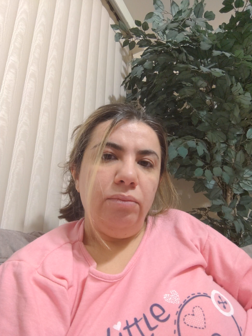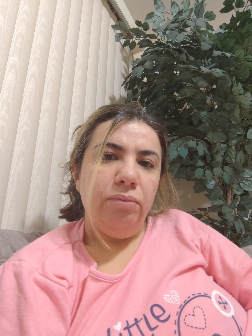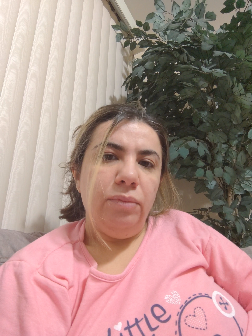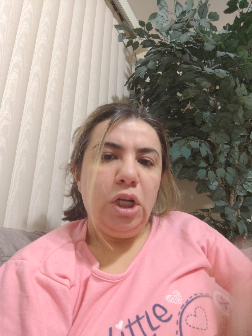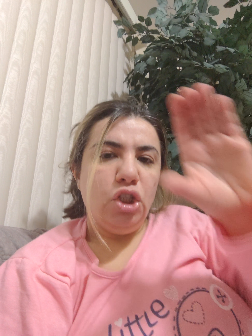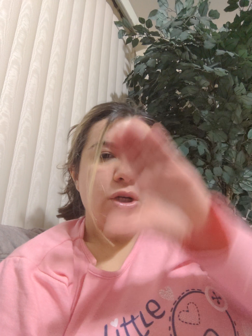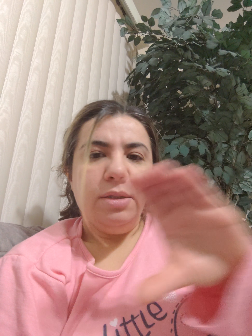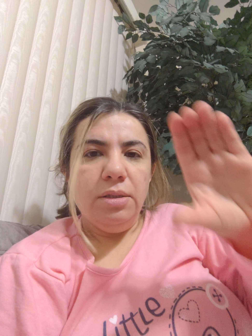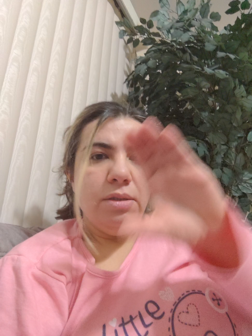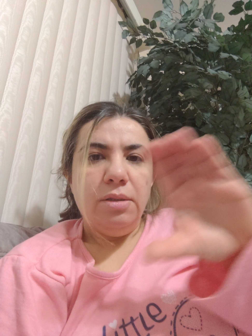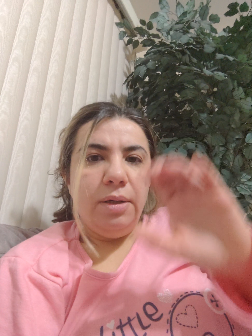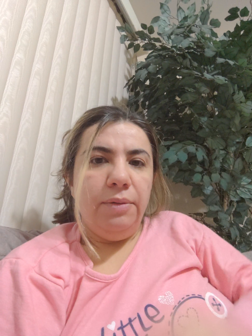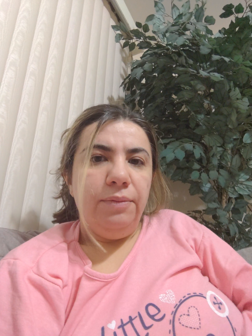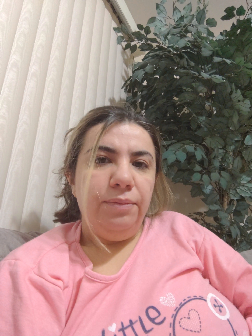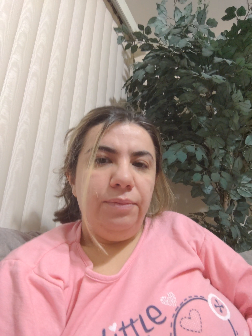chocolate